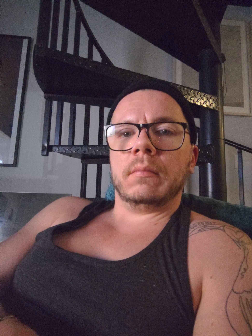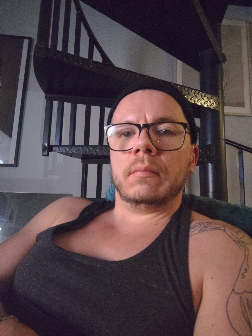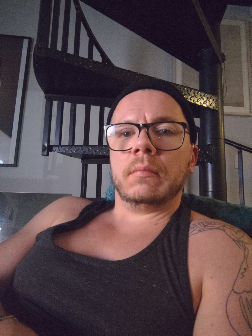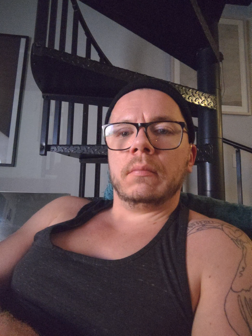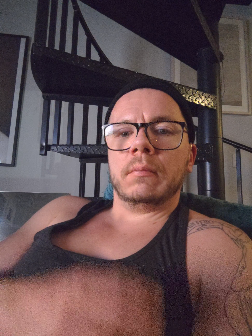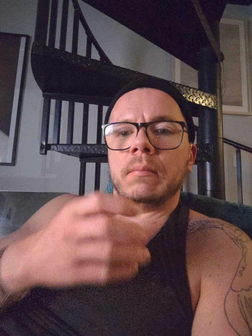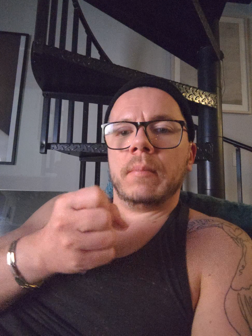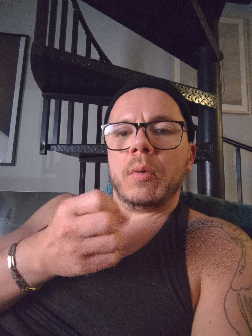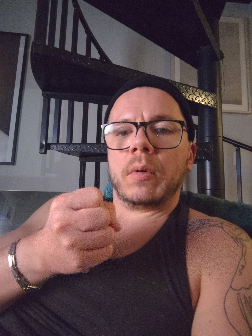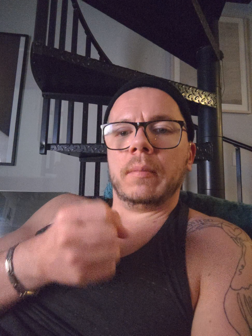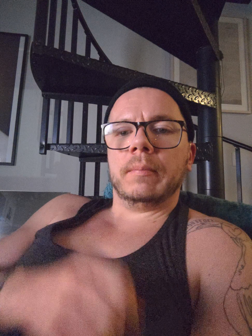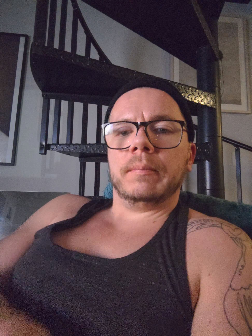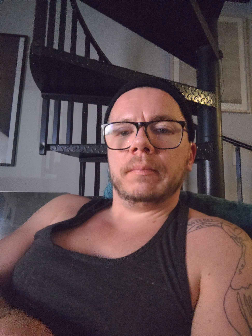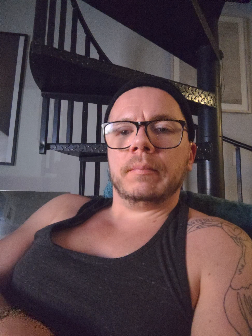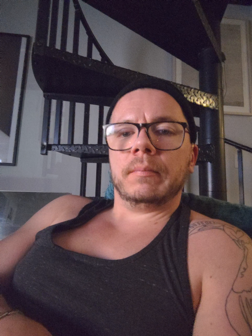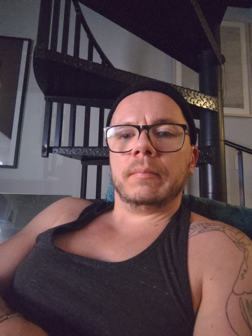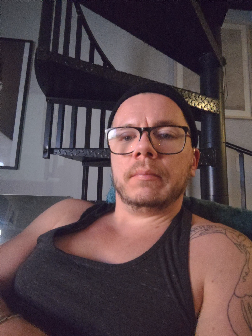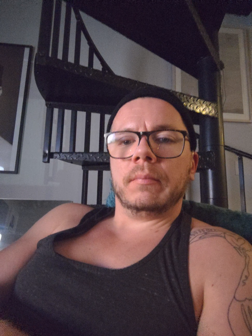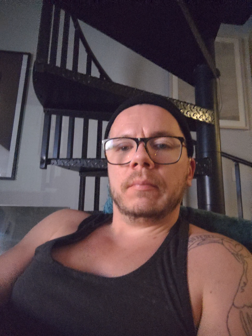milk